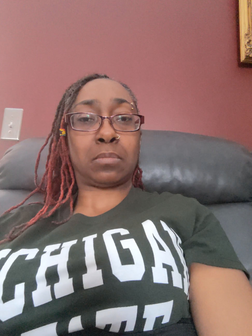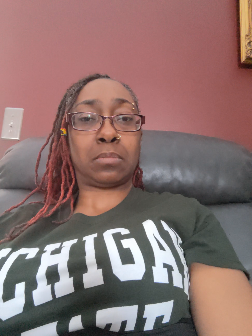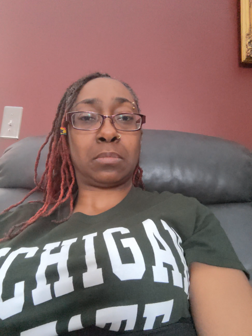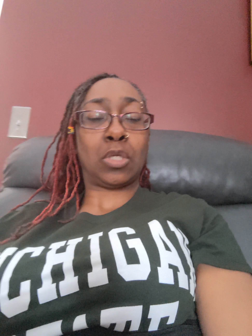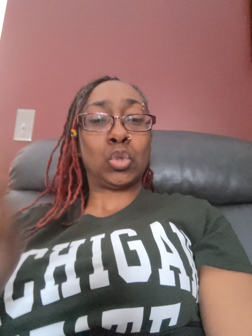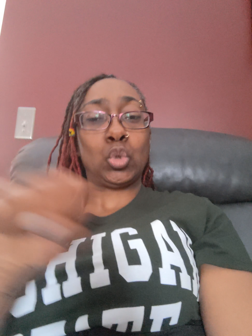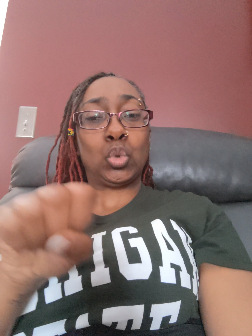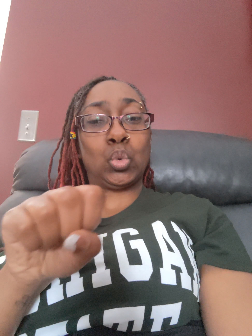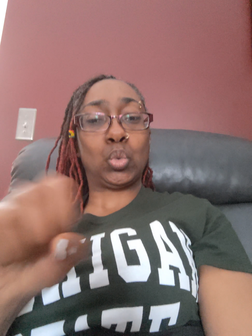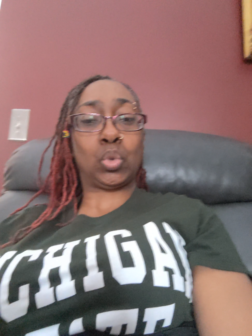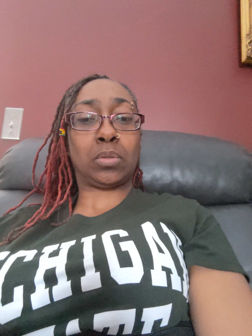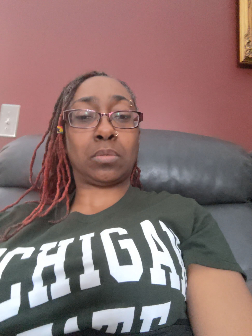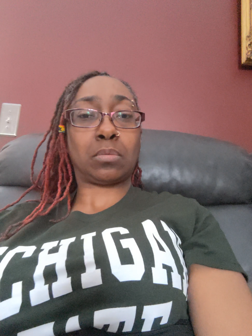shoe